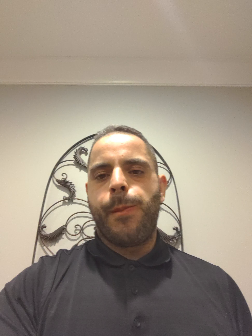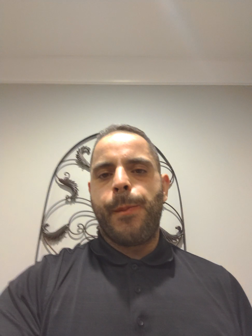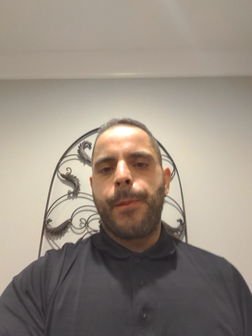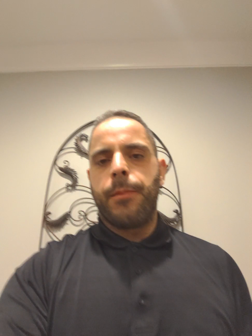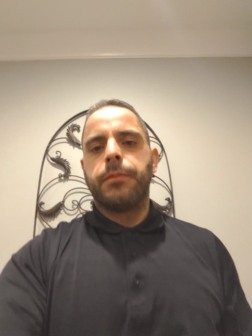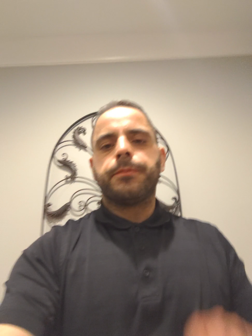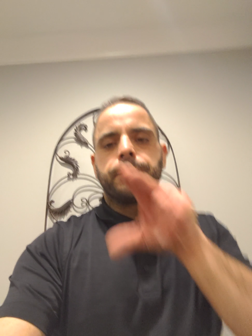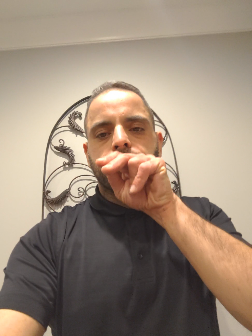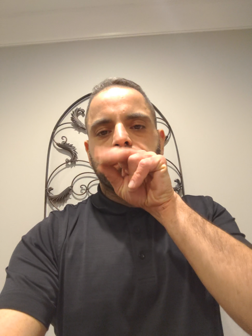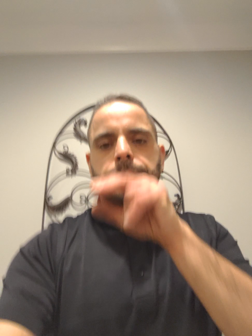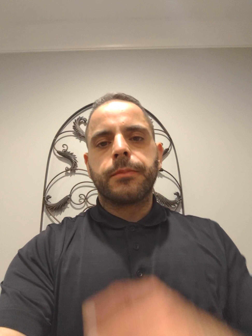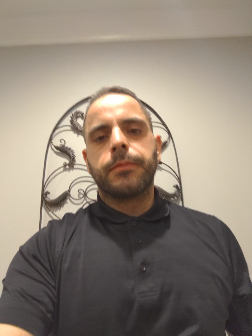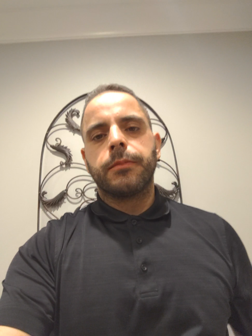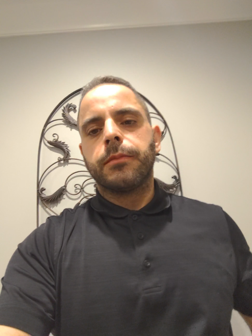duck